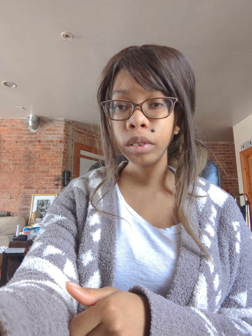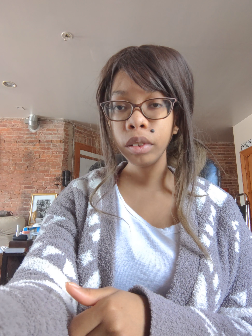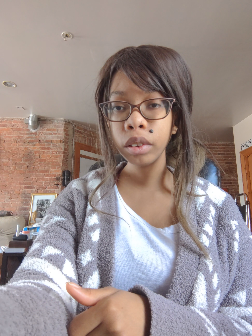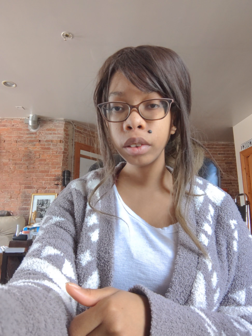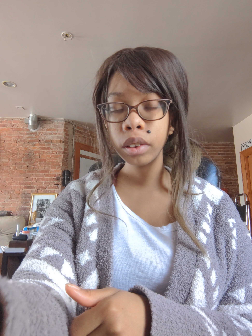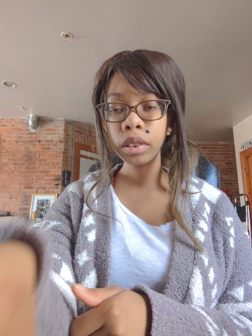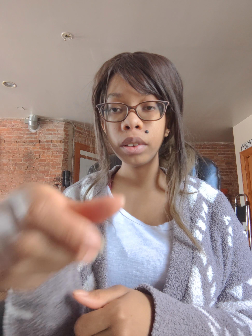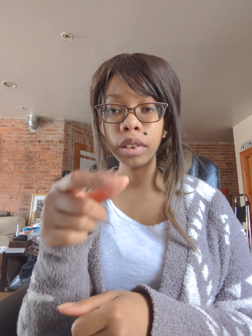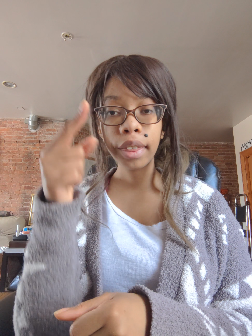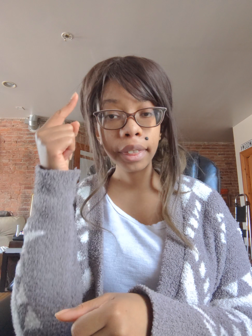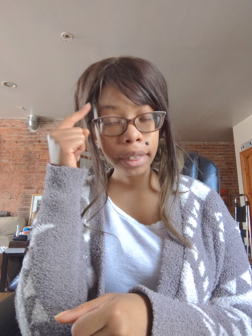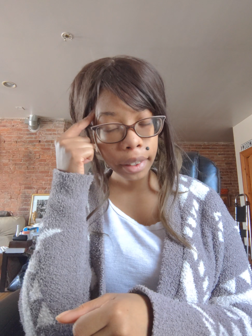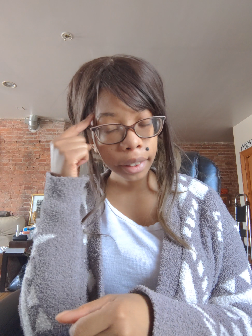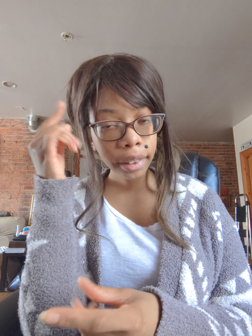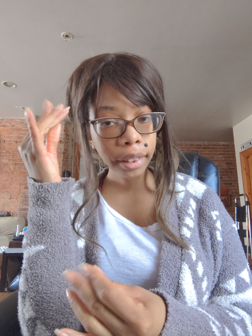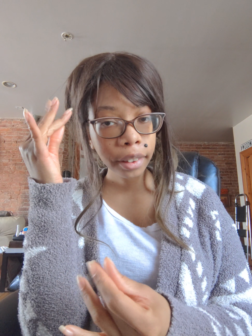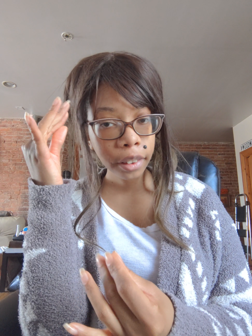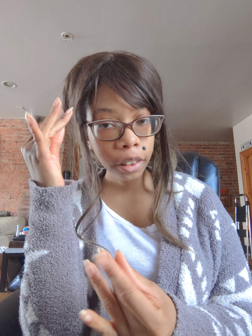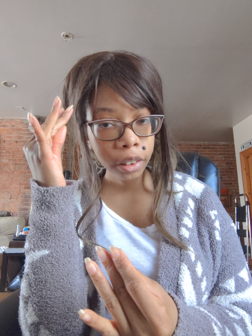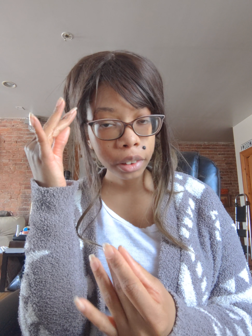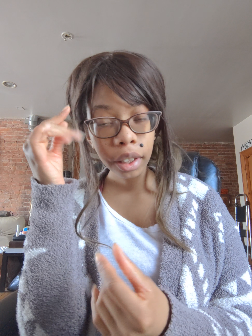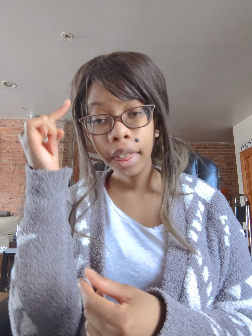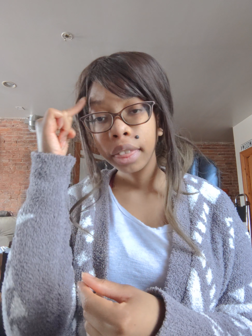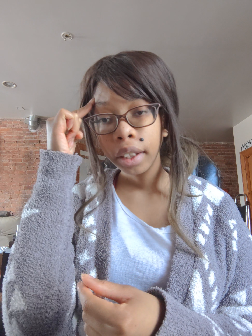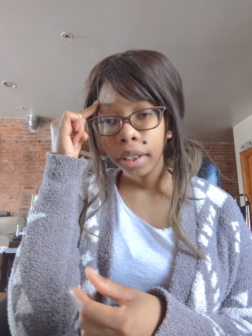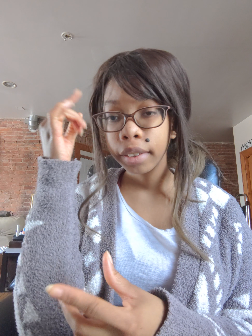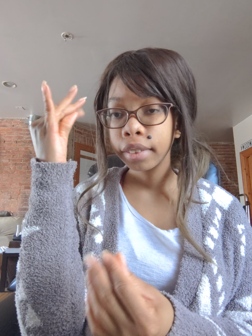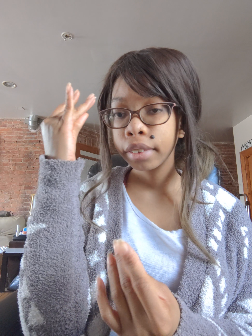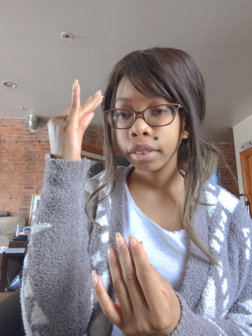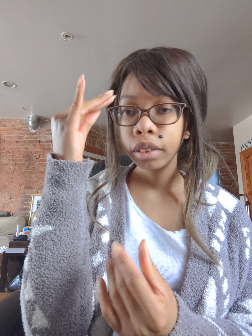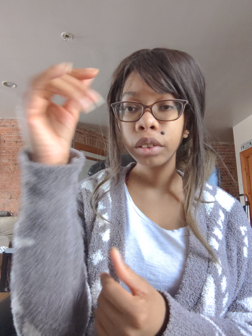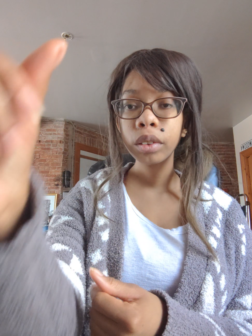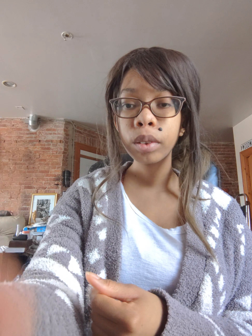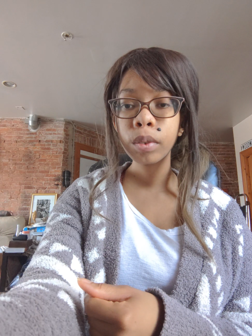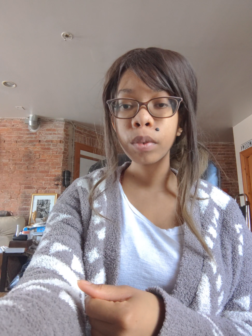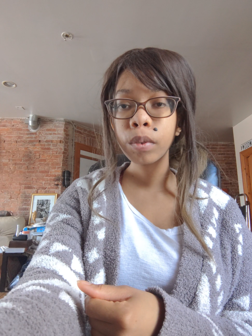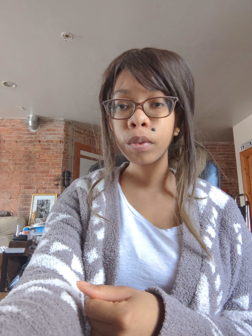think